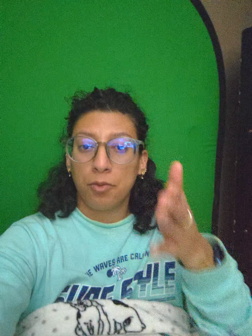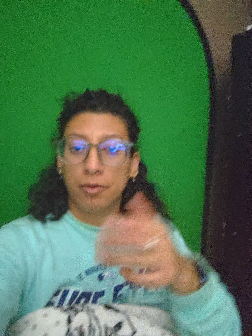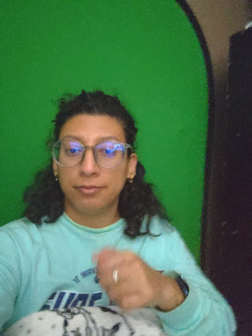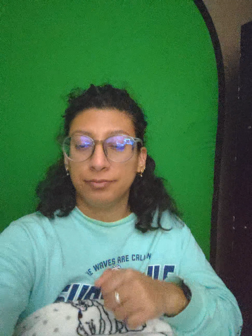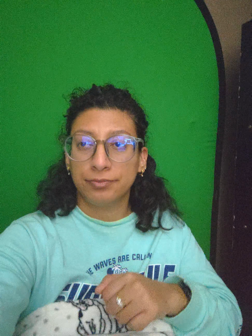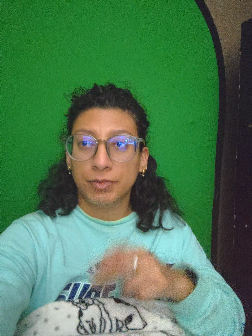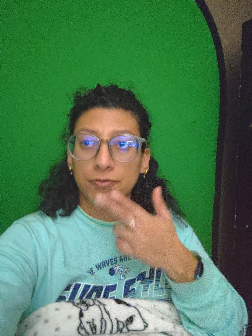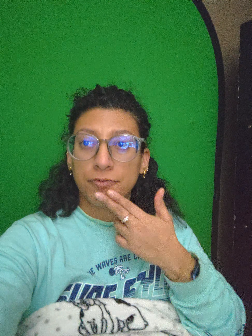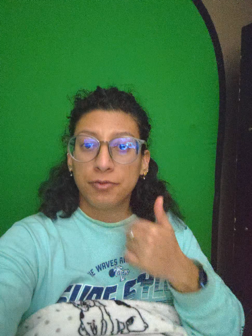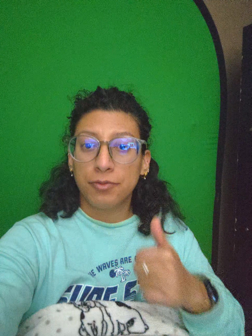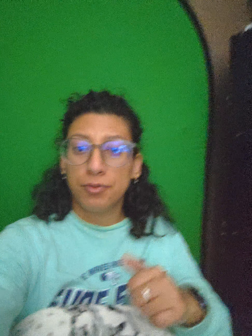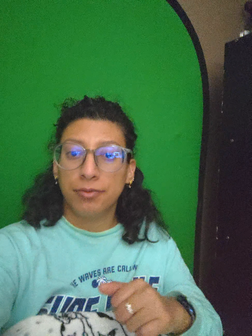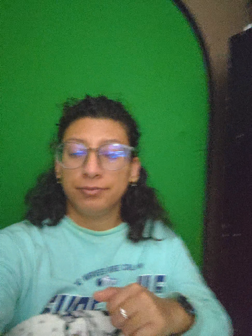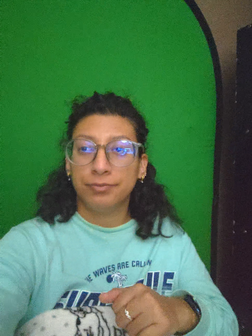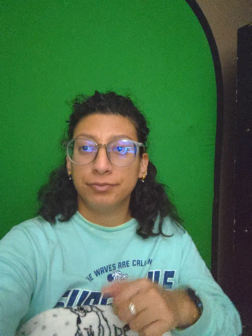cute